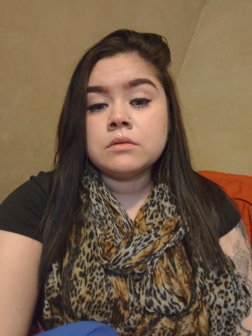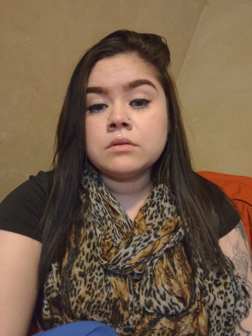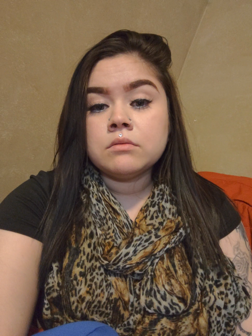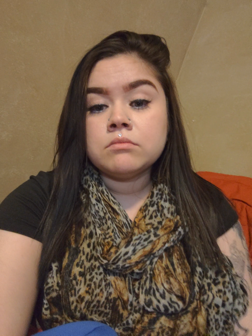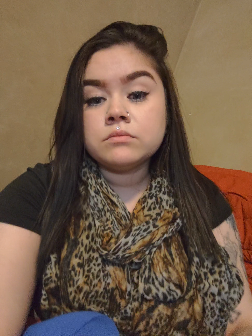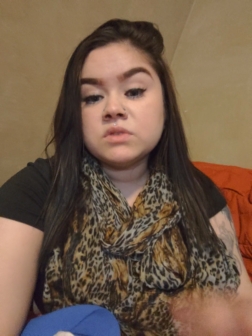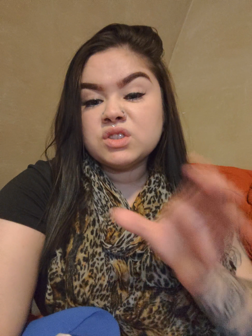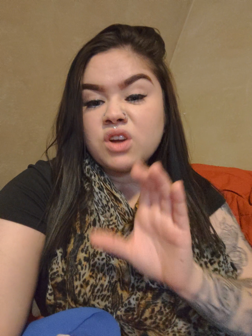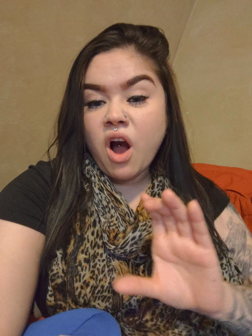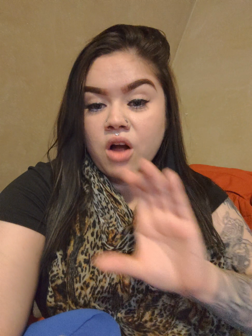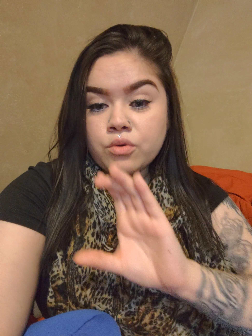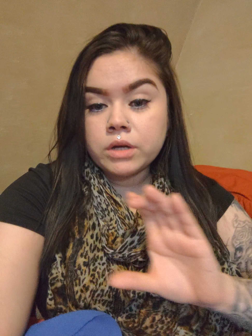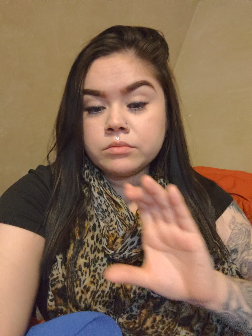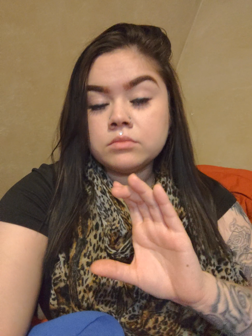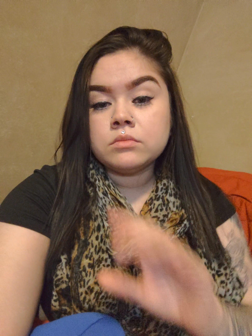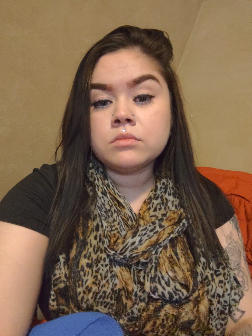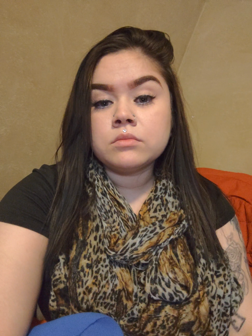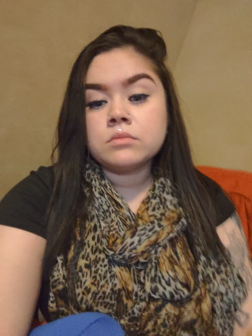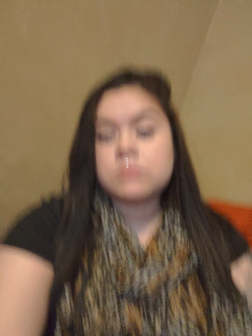chocolate